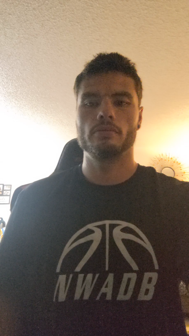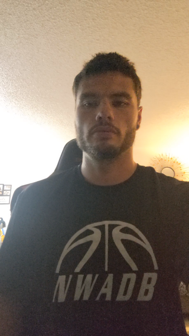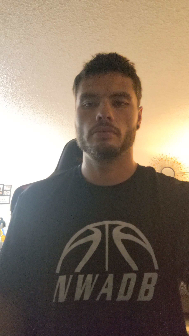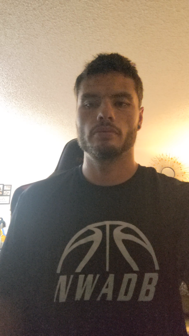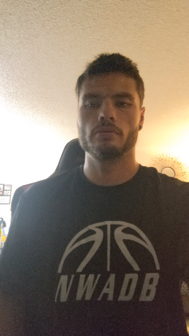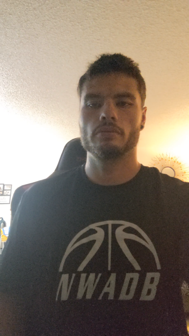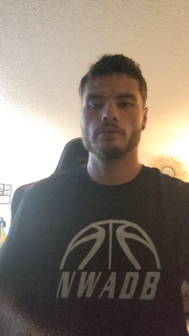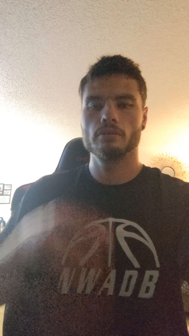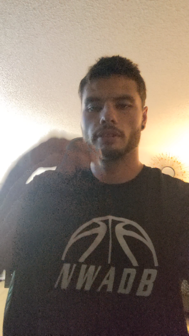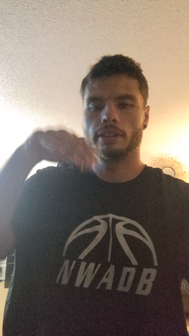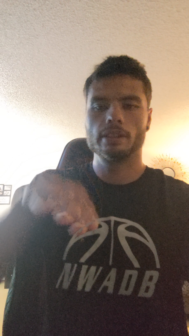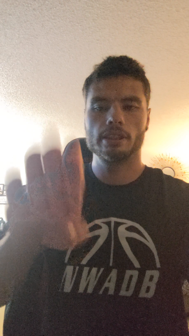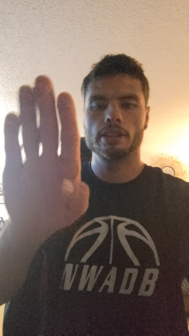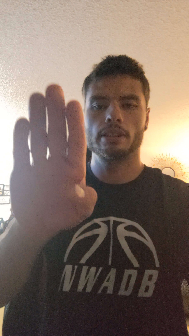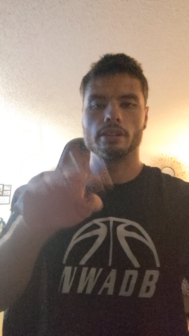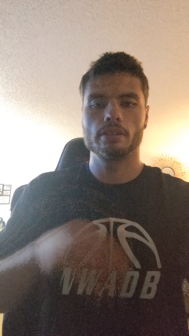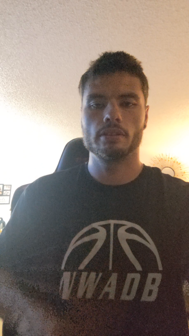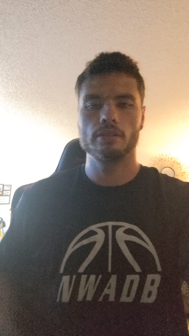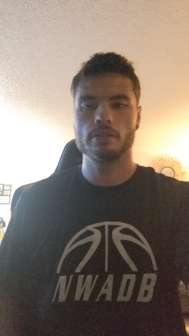enter